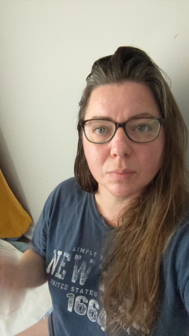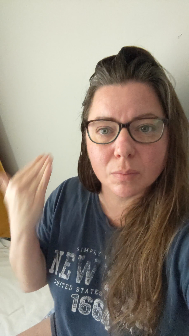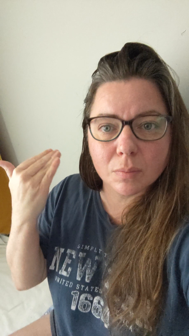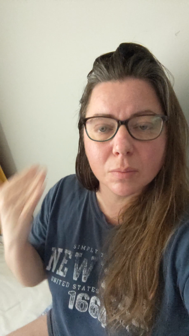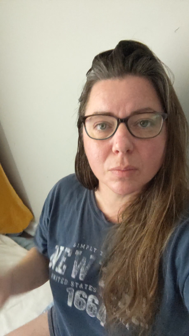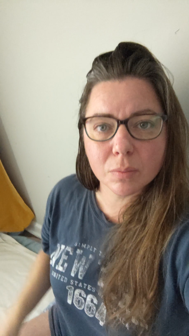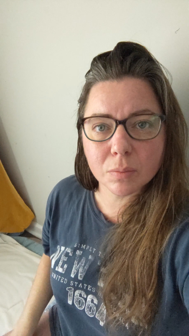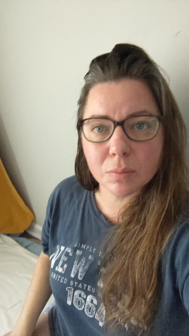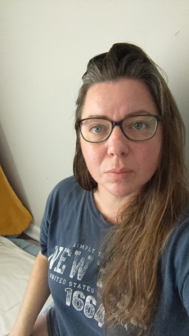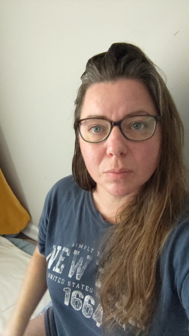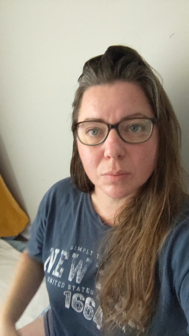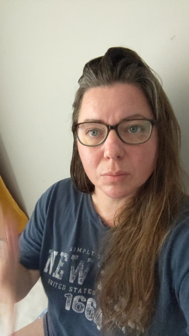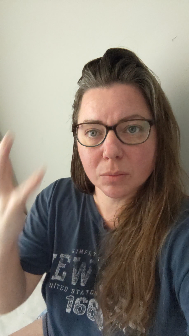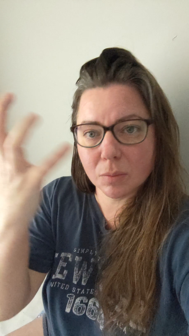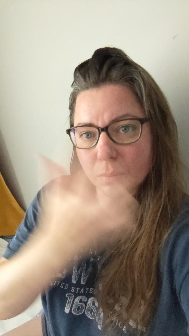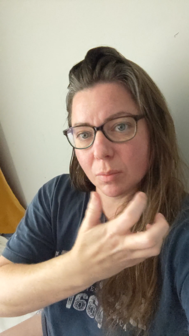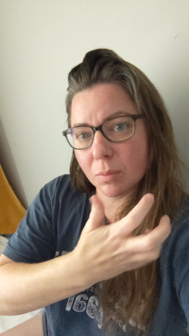dark